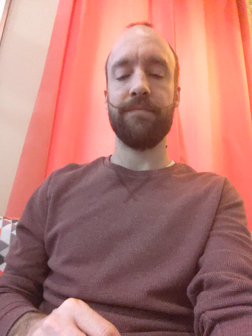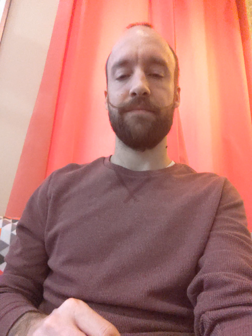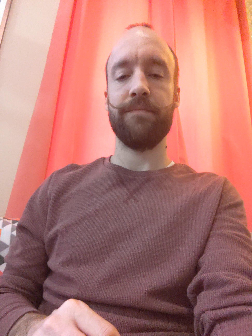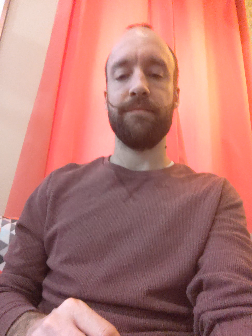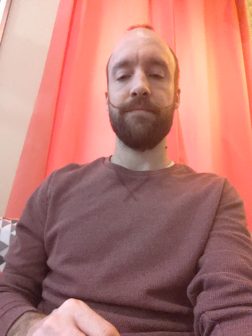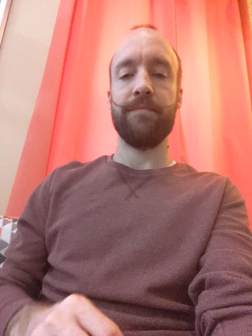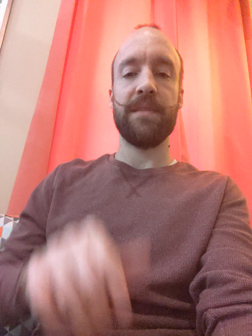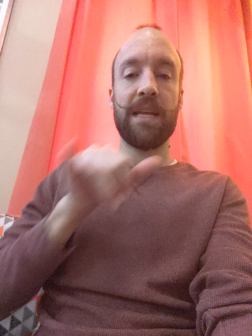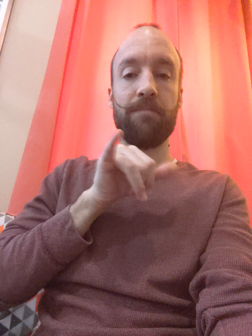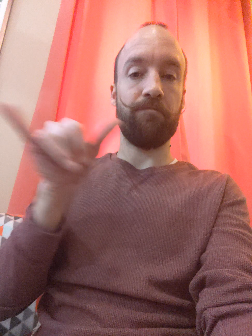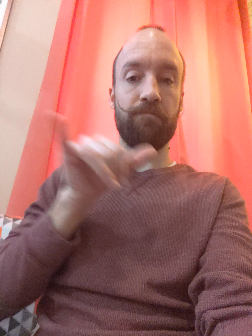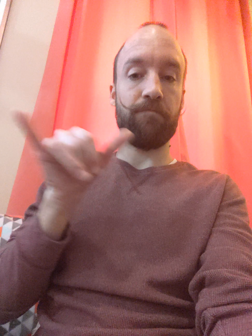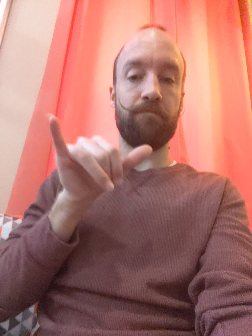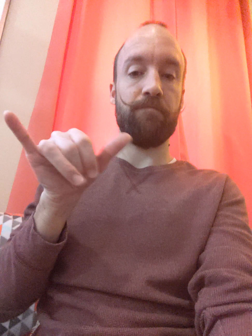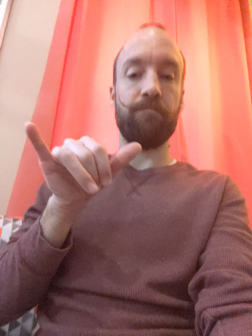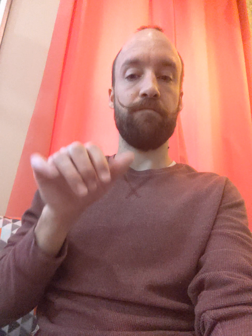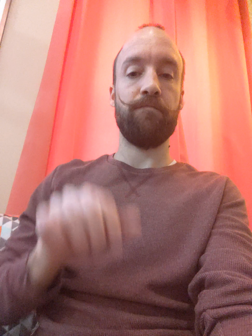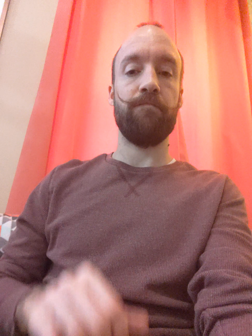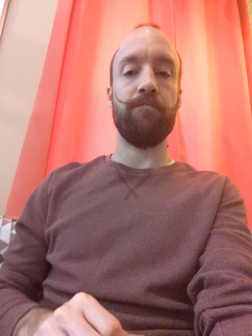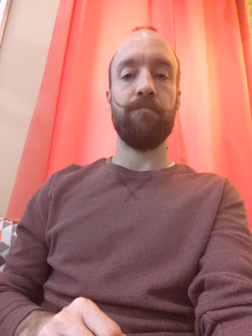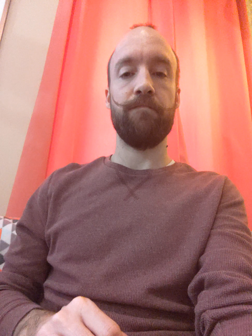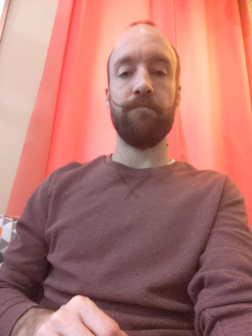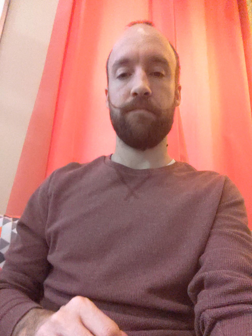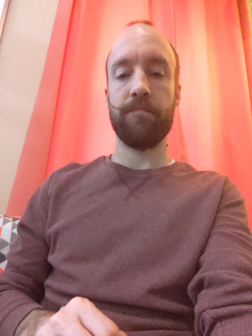same